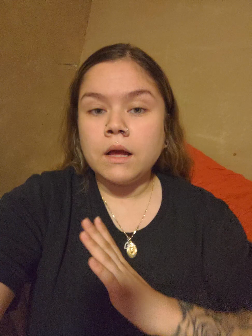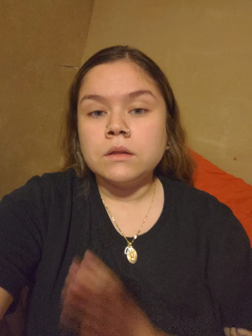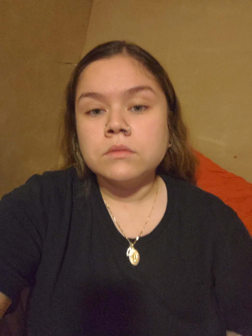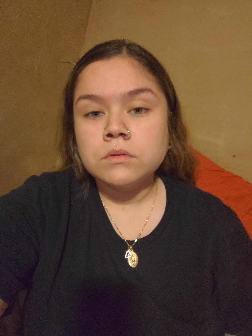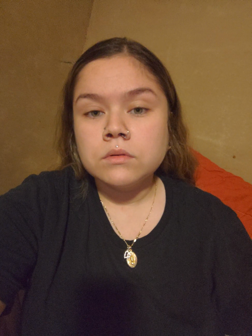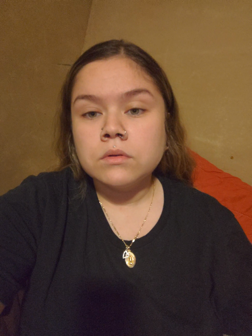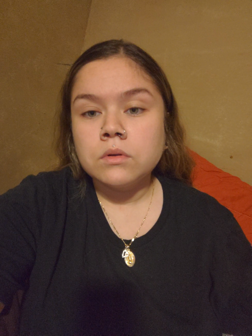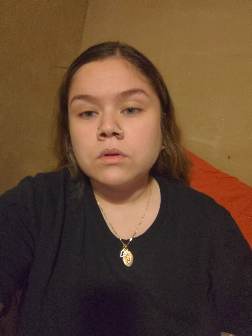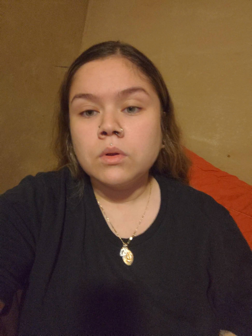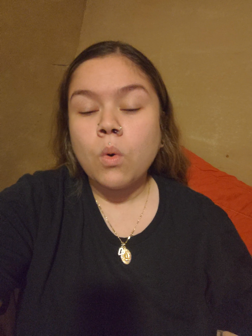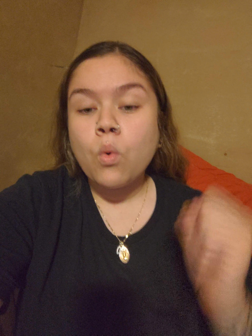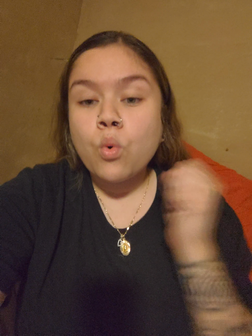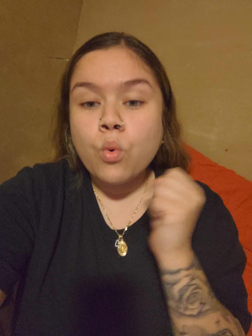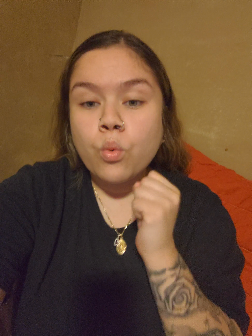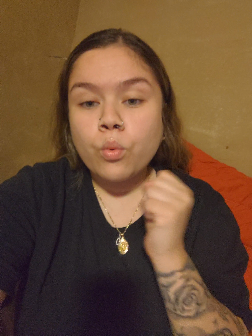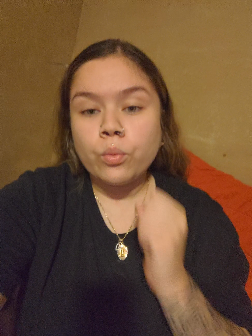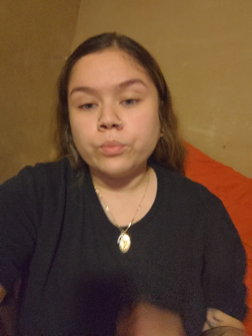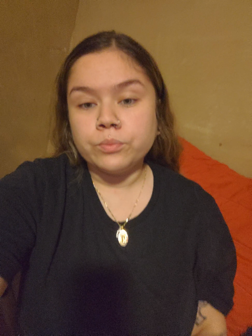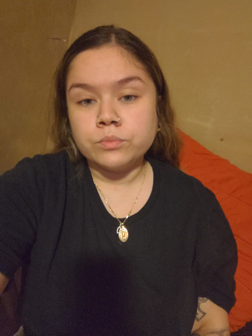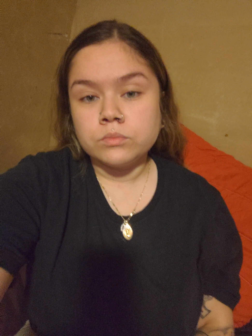cold